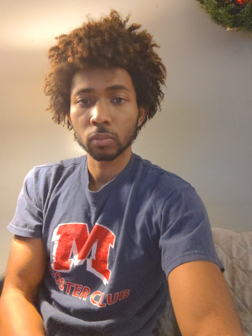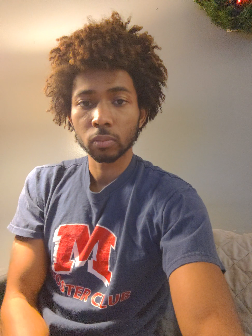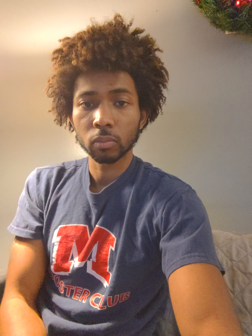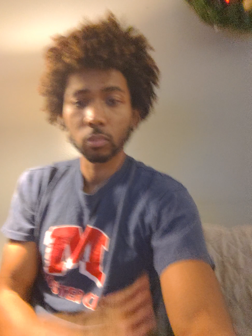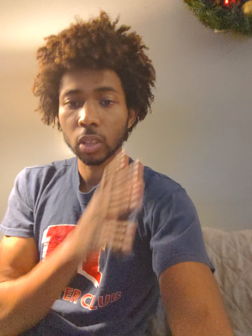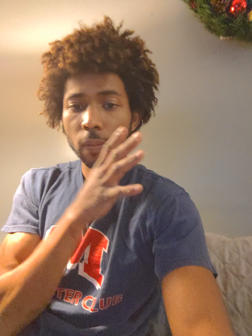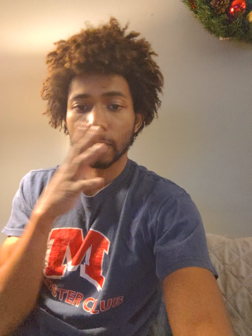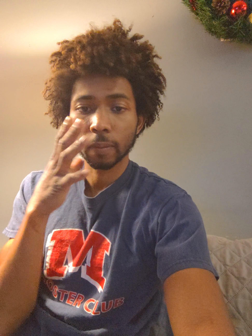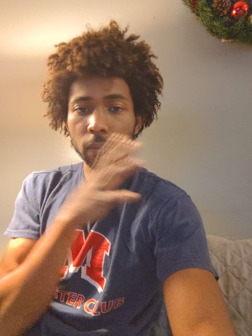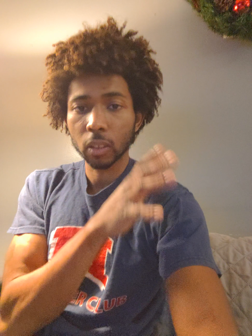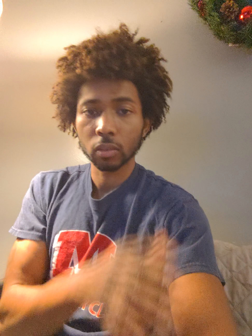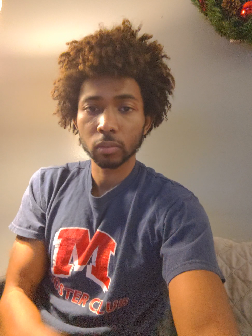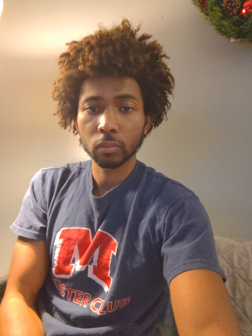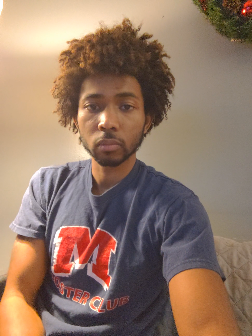farm